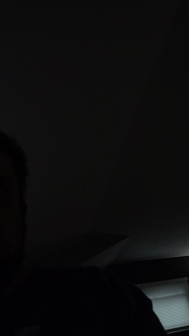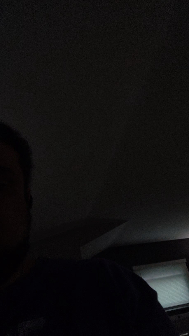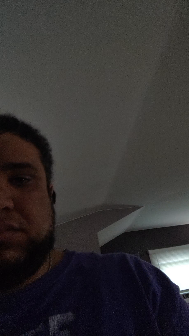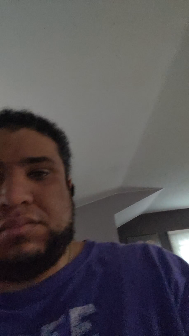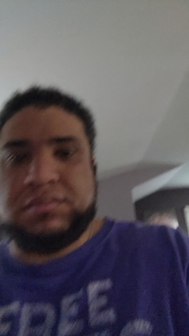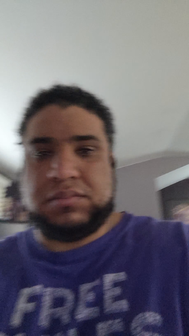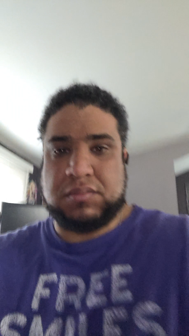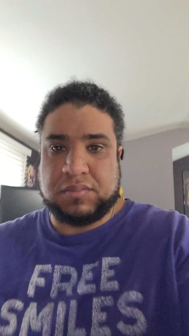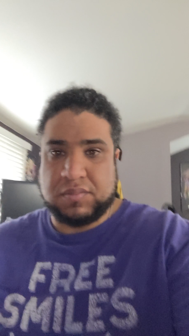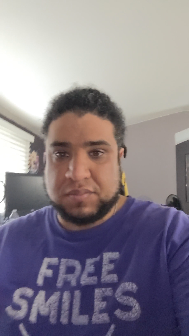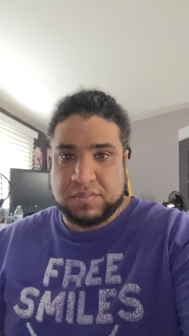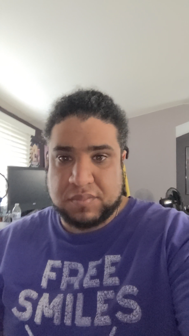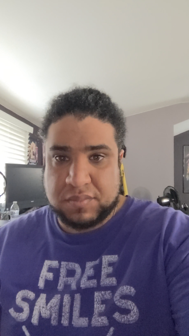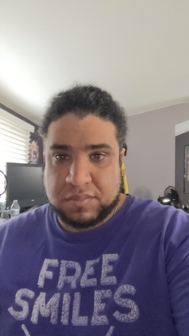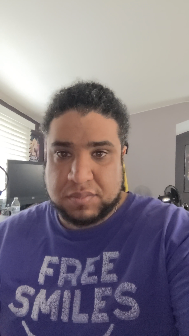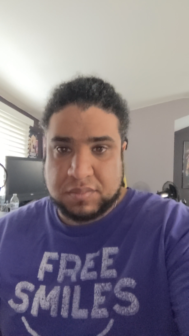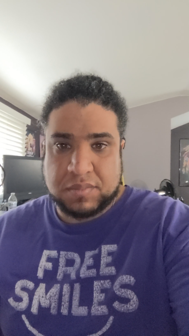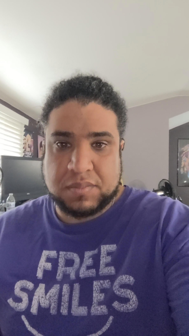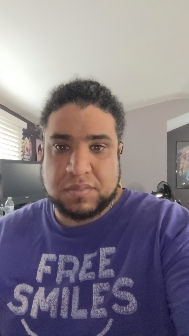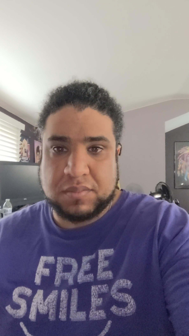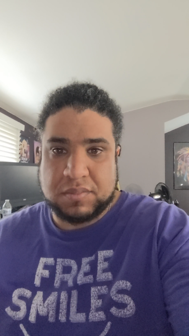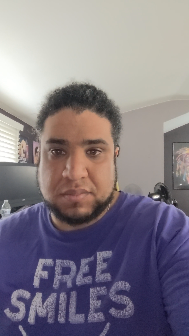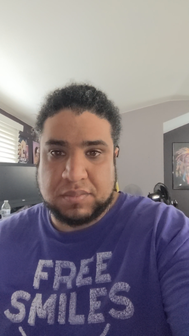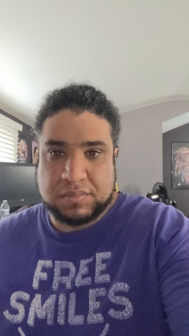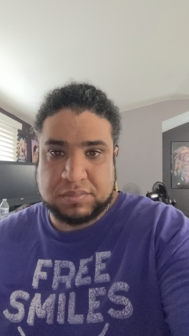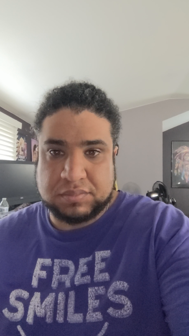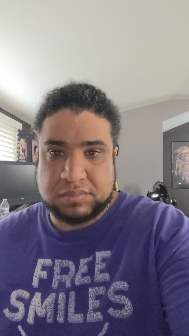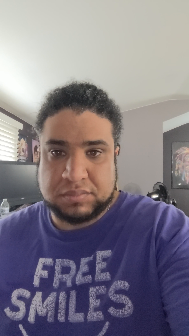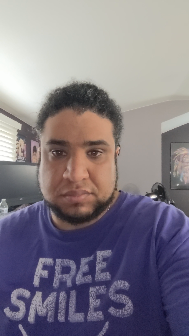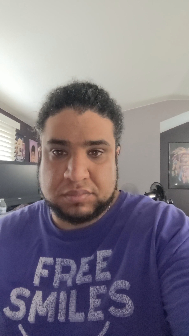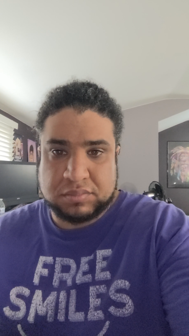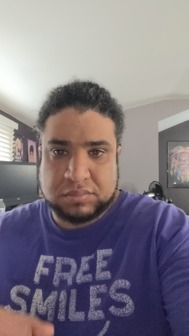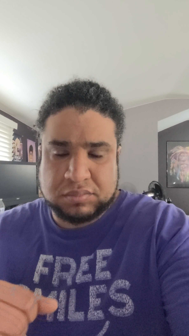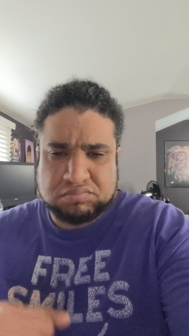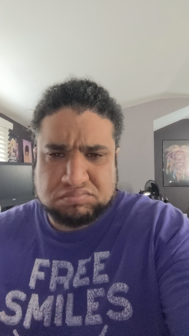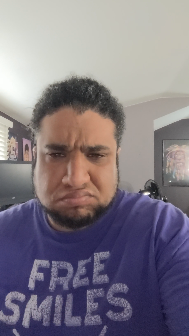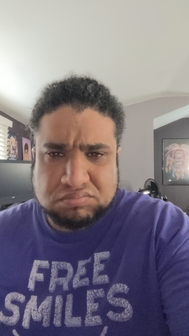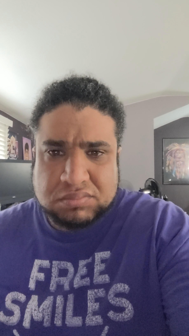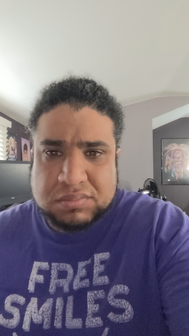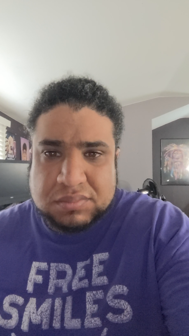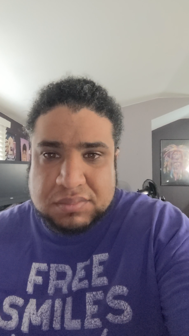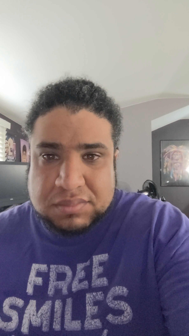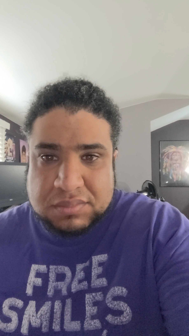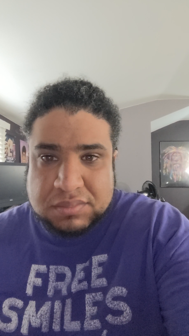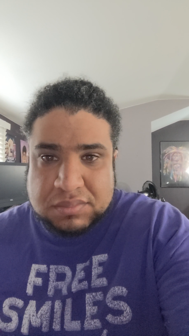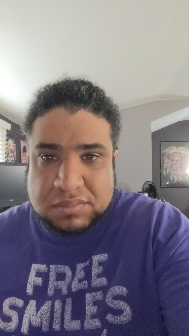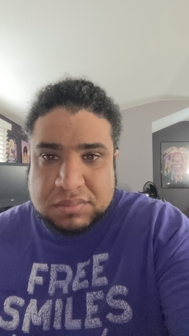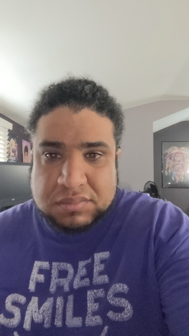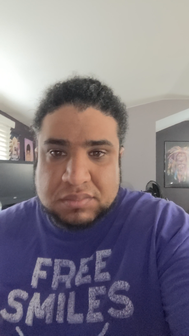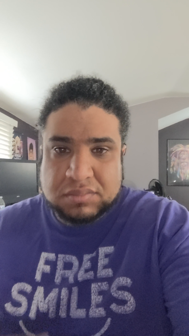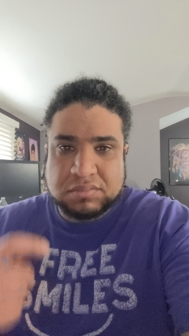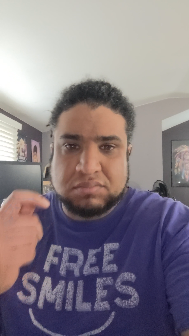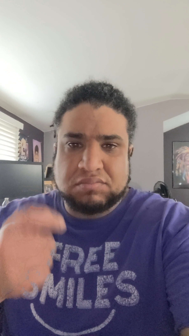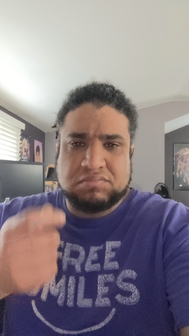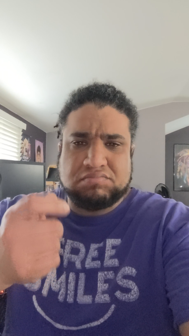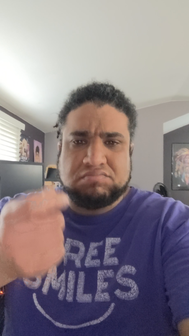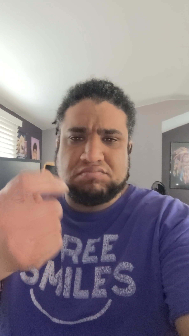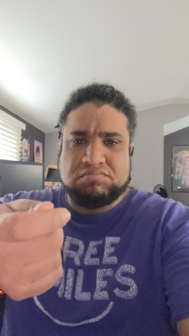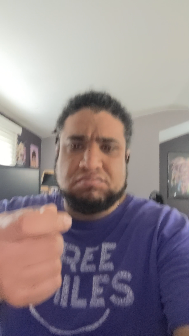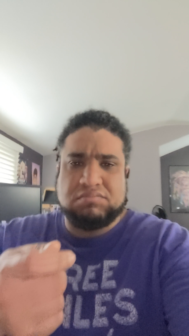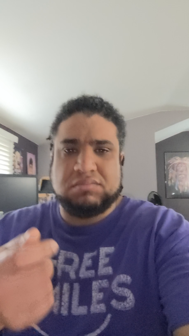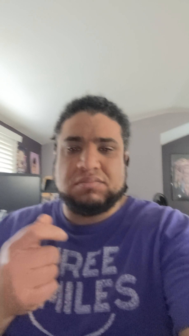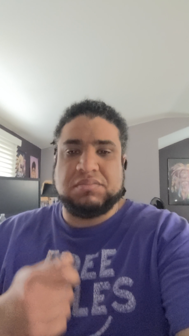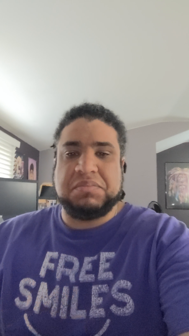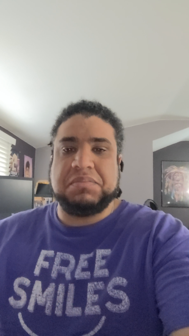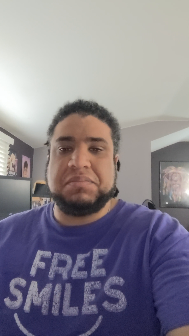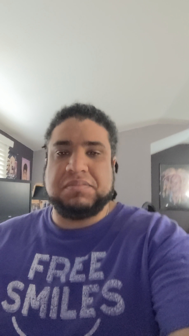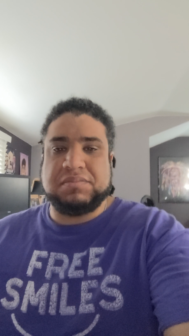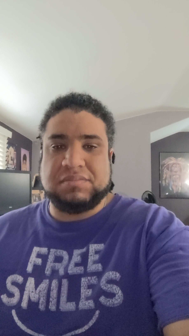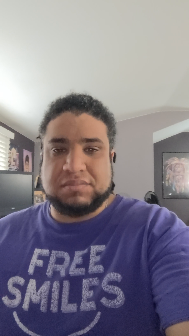cart